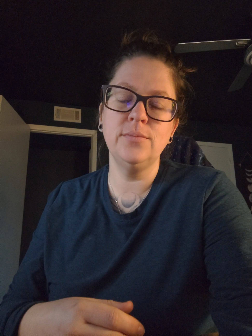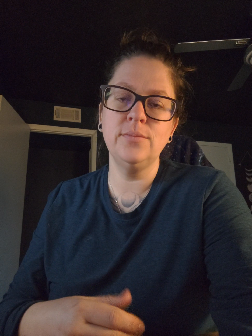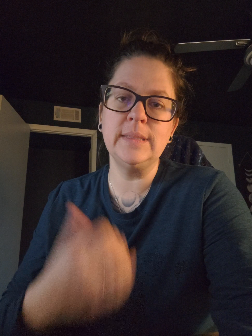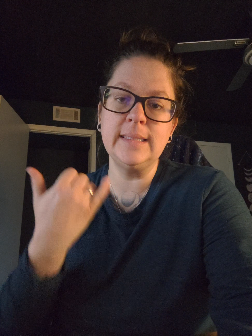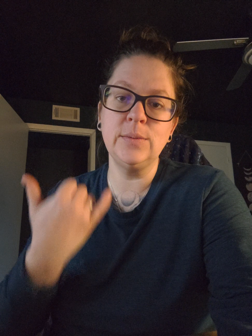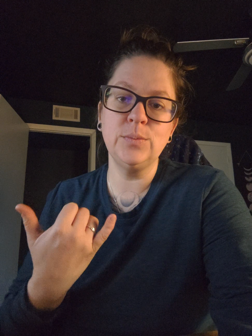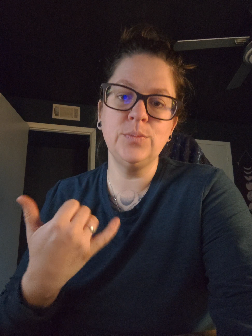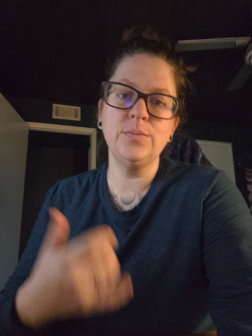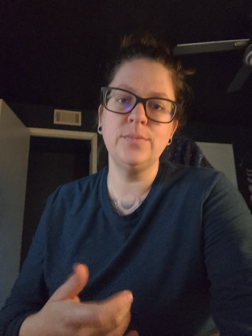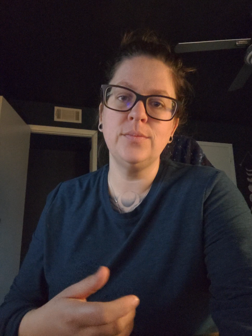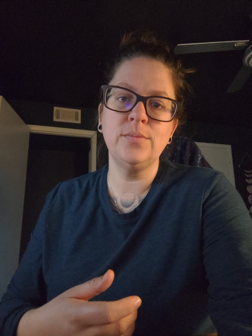now